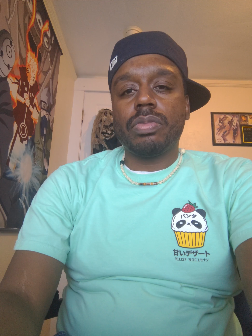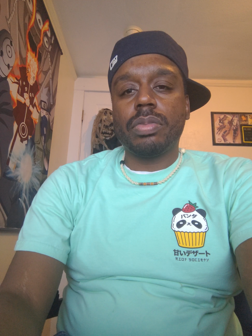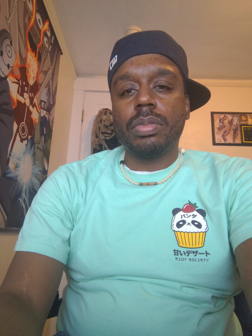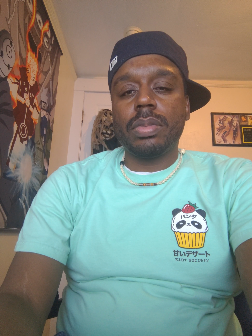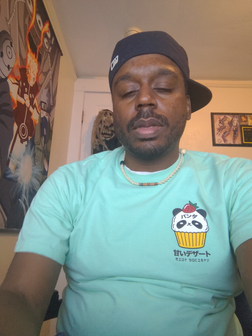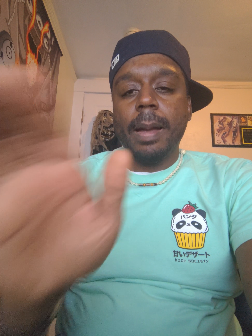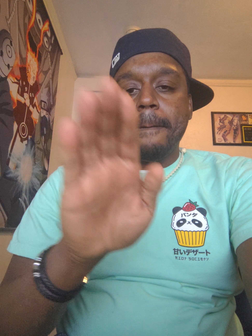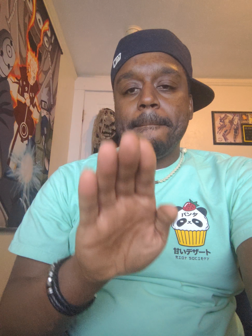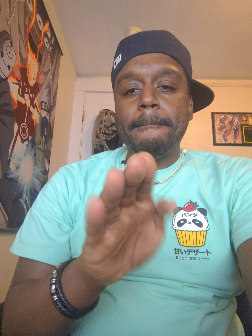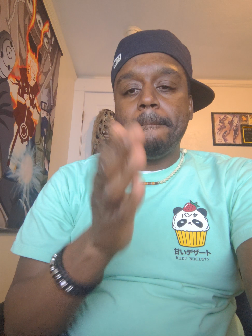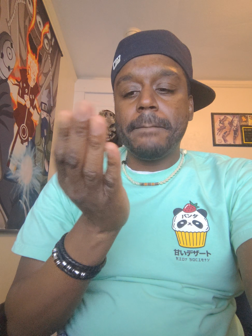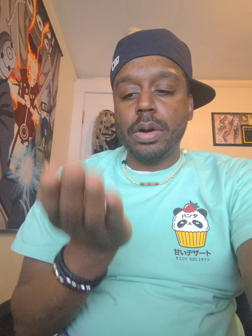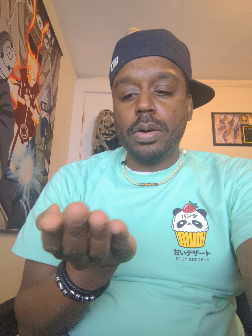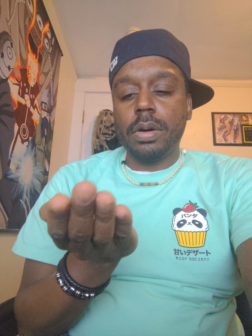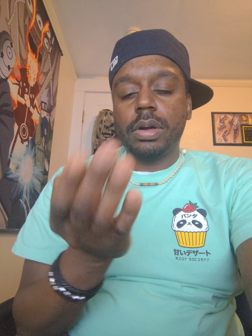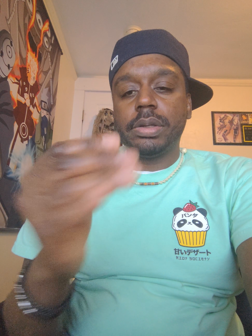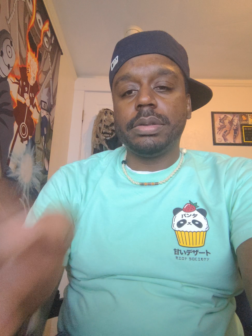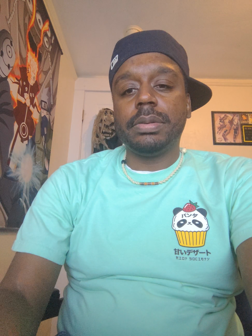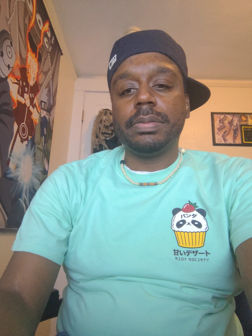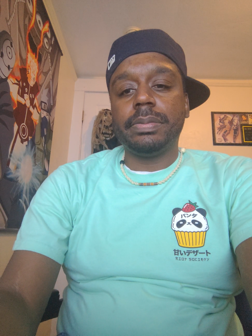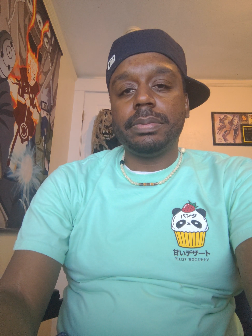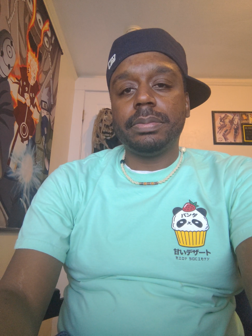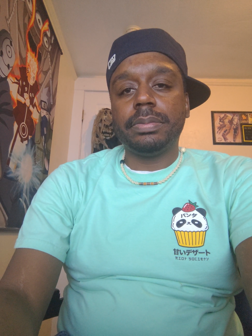book